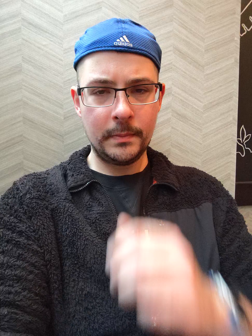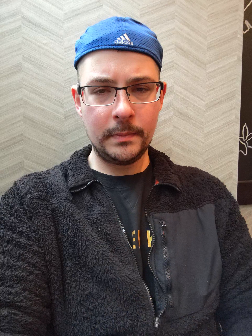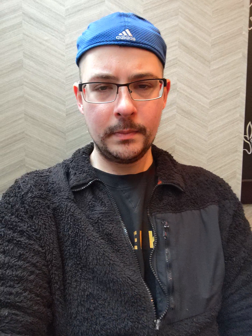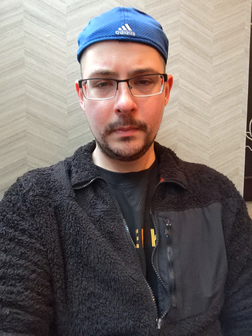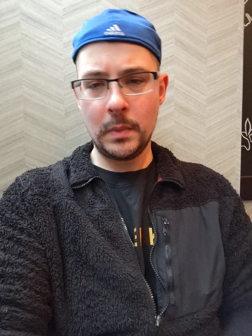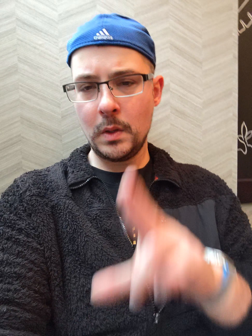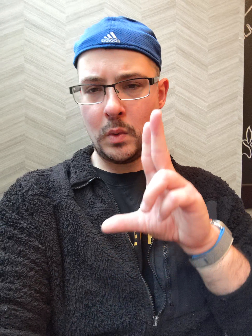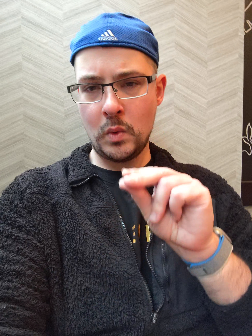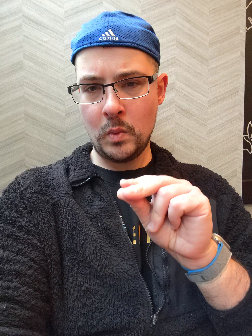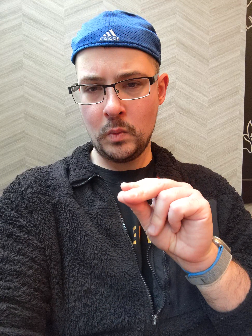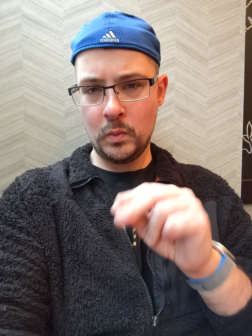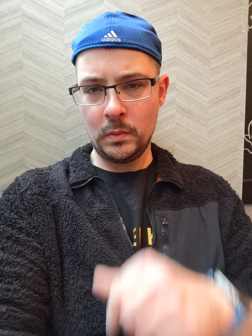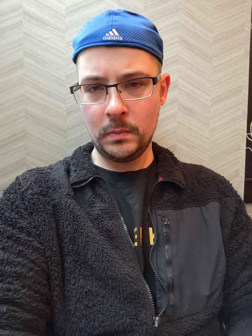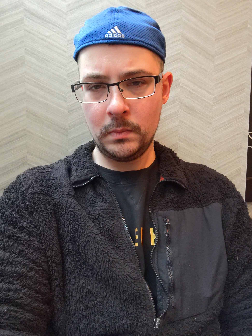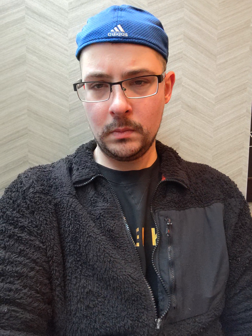no